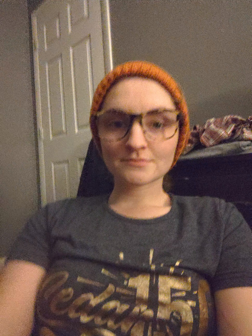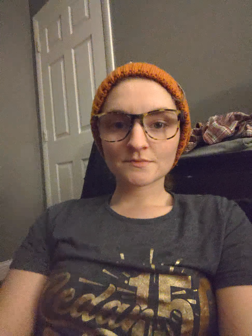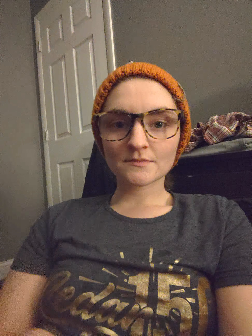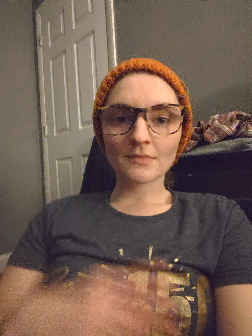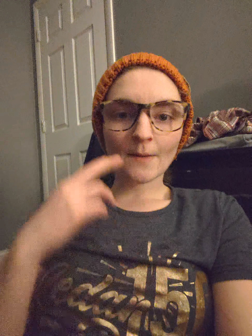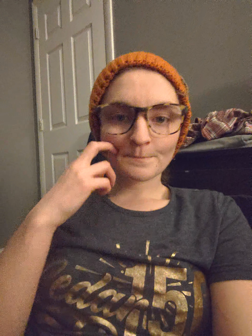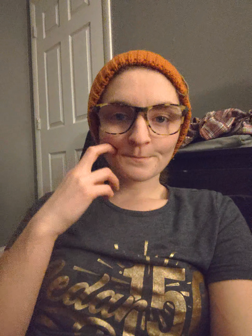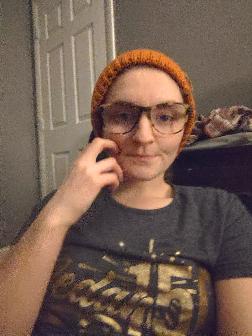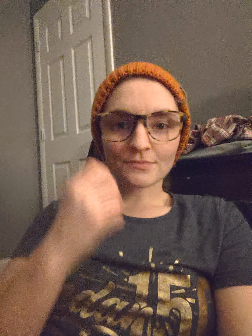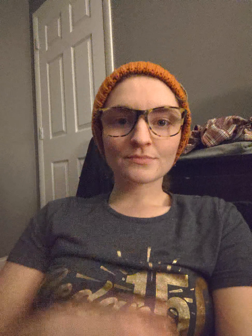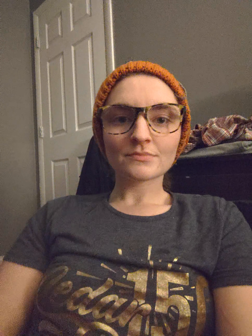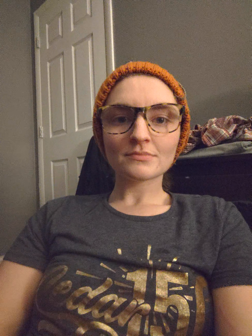gum